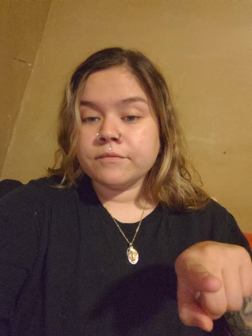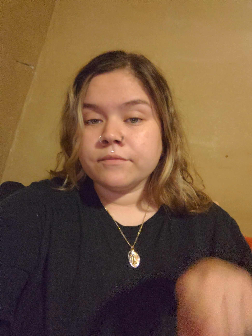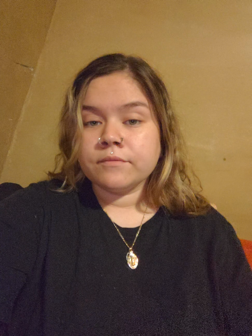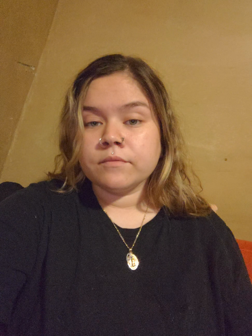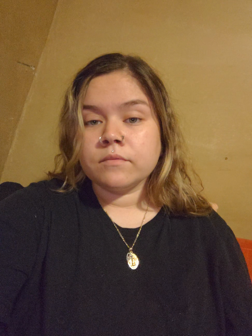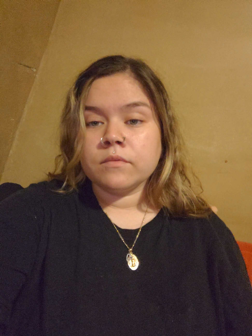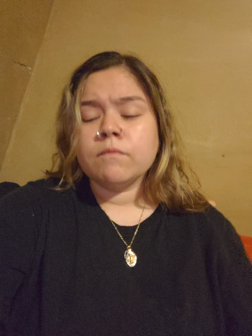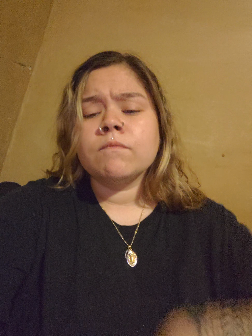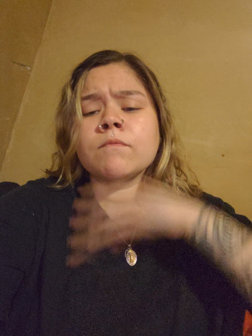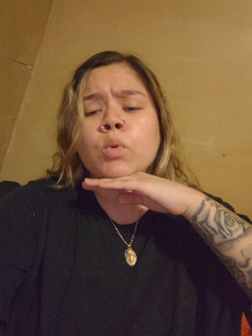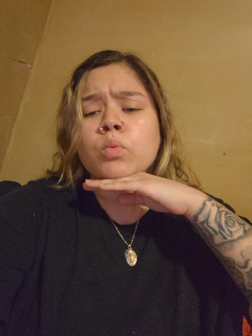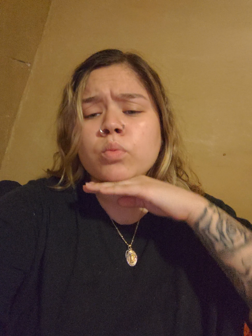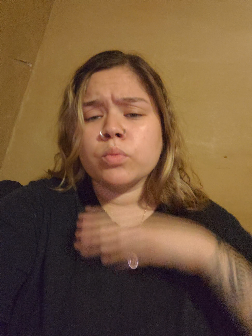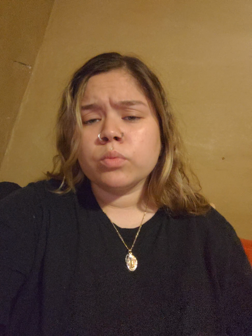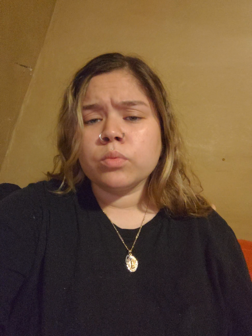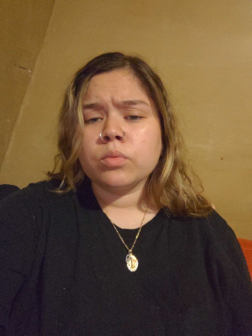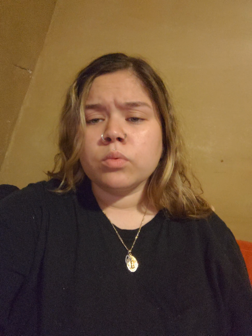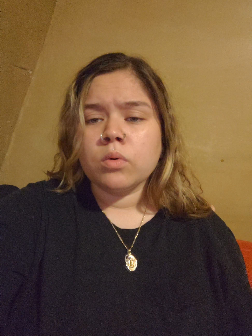full